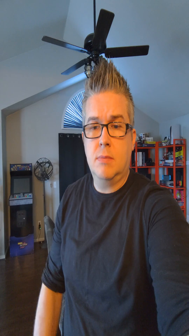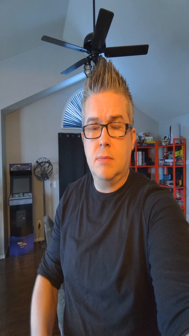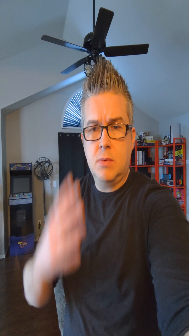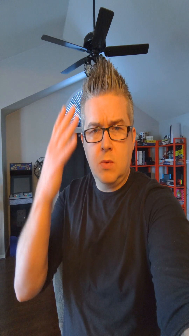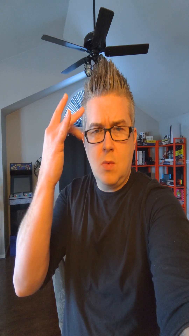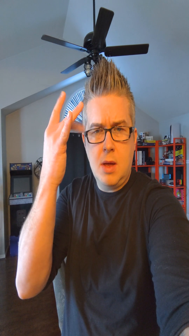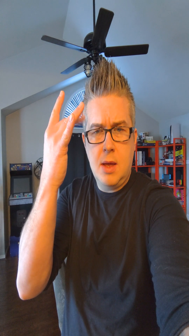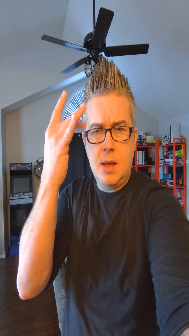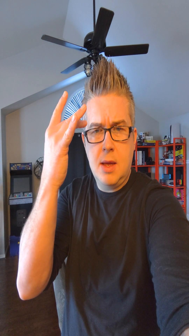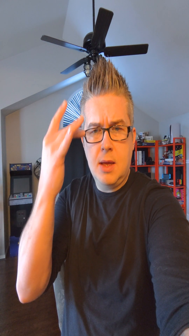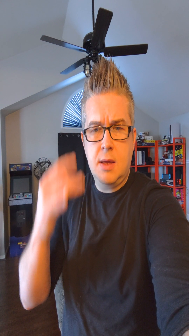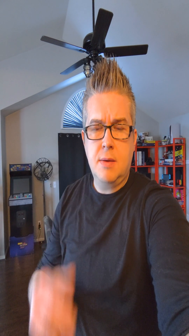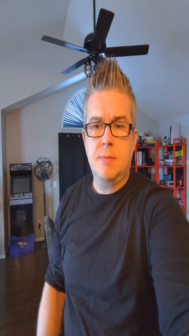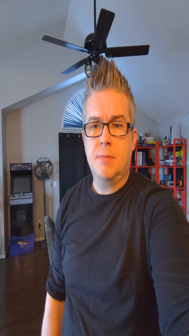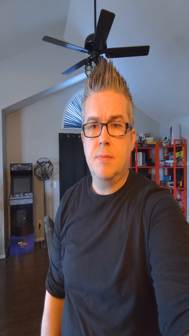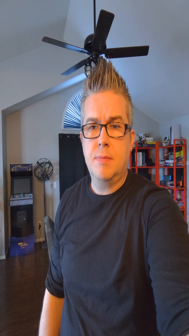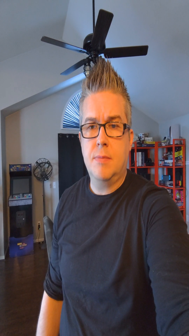why